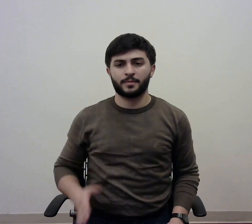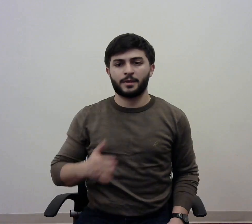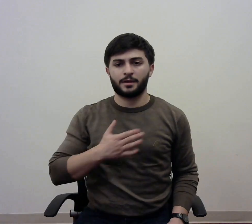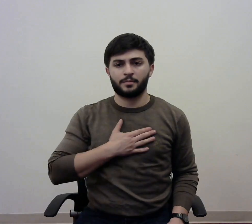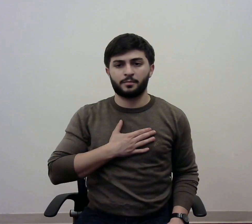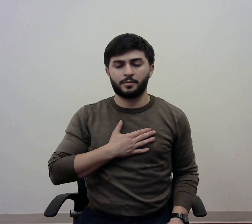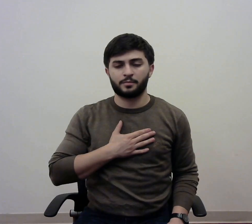mən